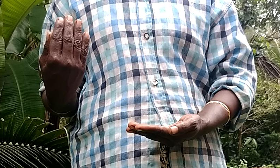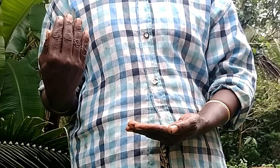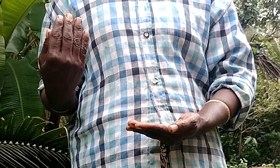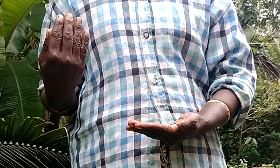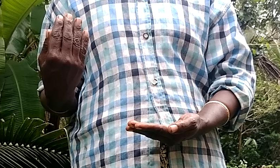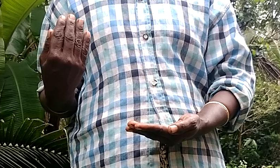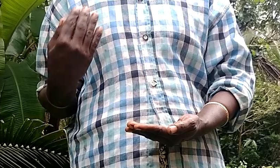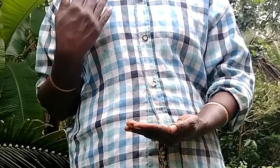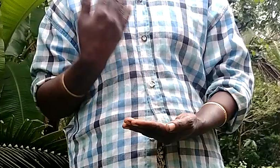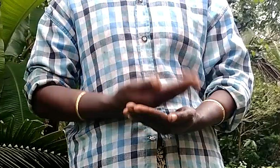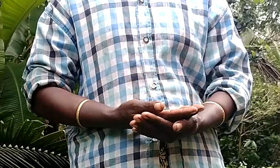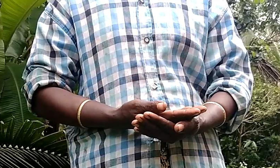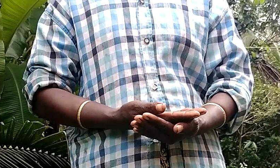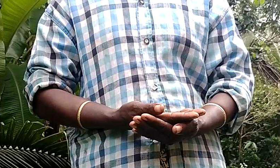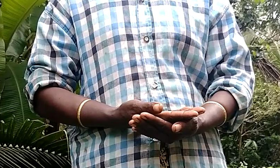Coconut